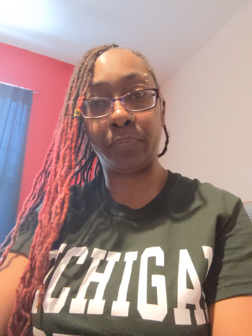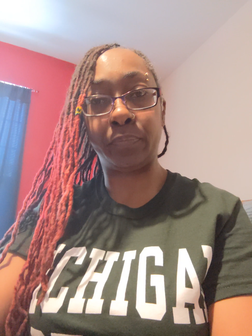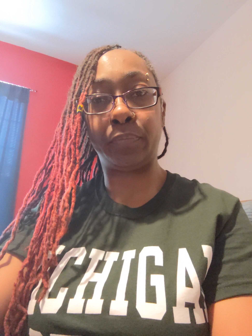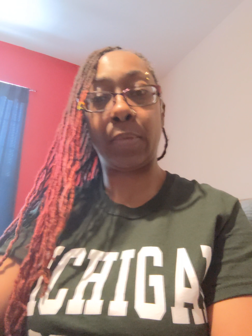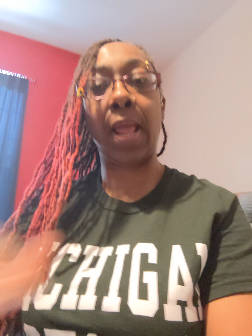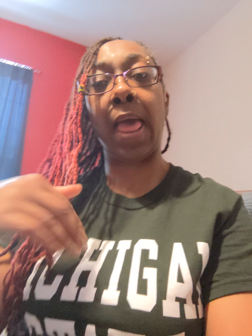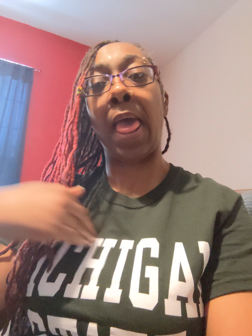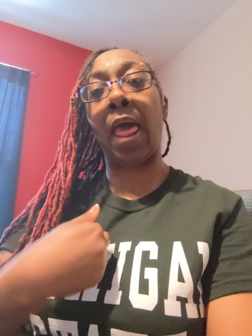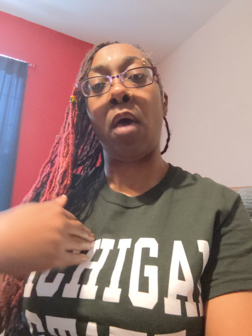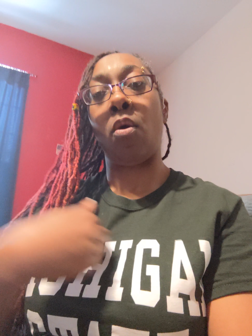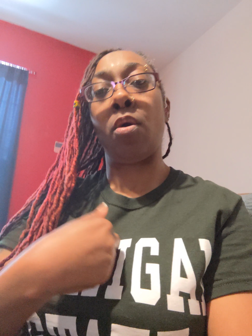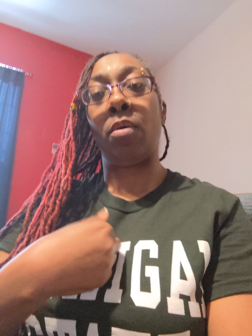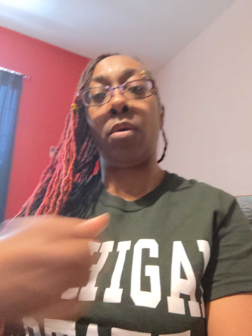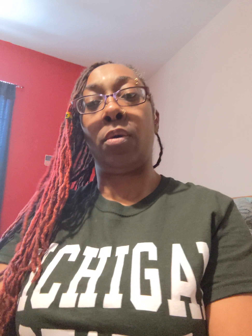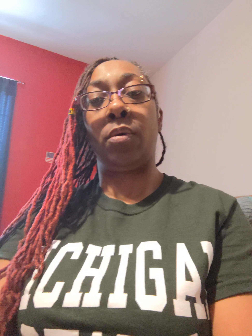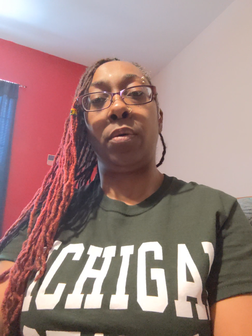animal